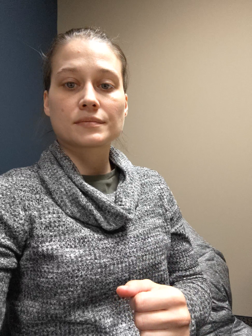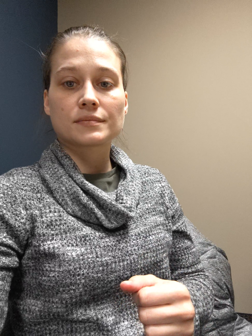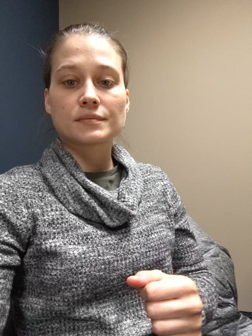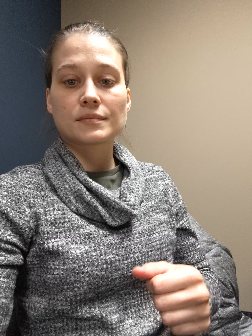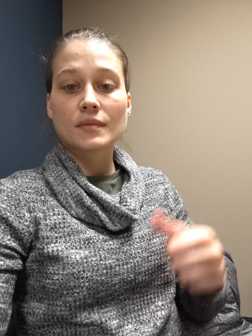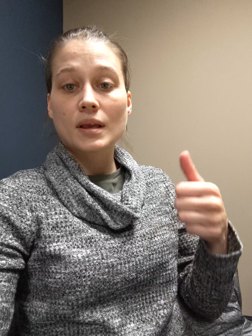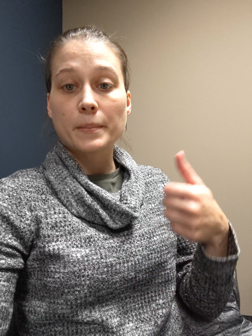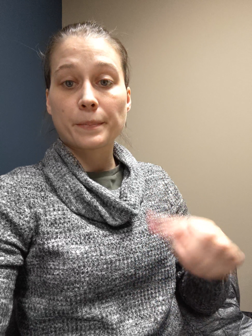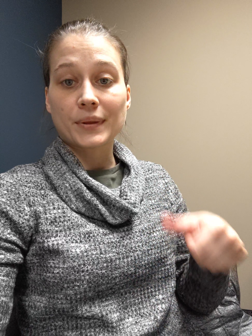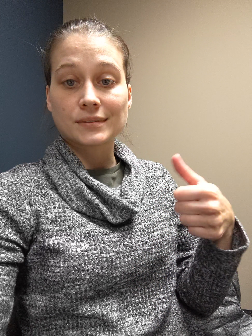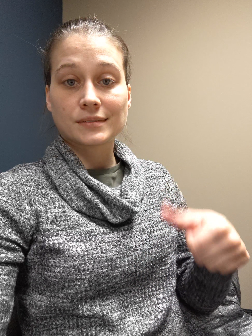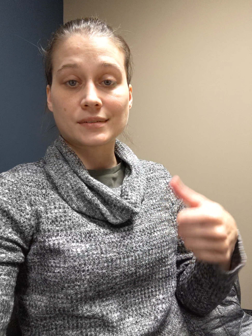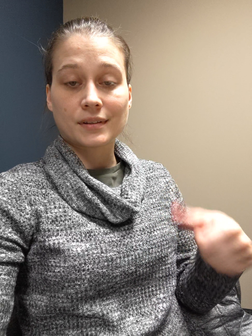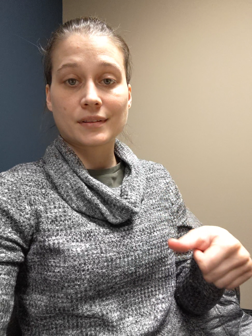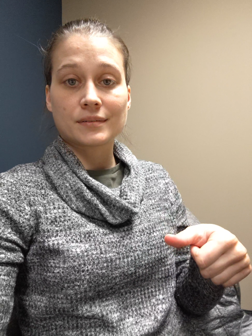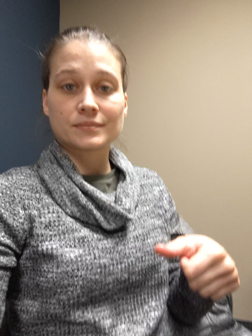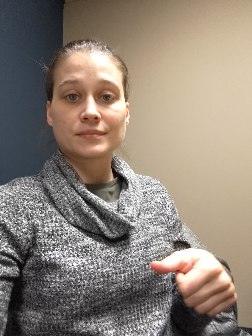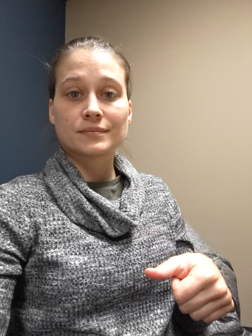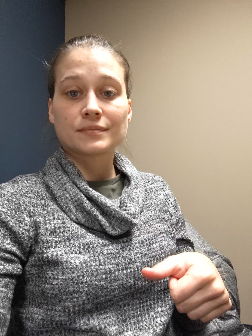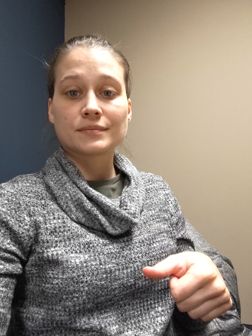puzzle